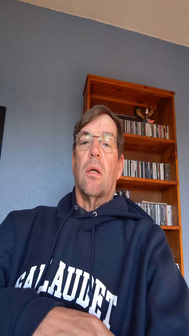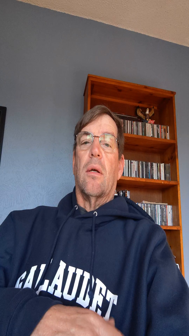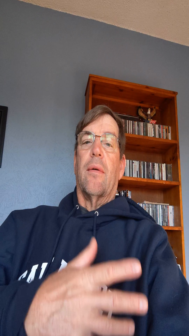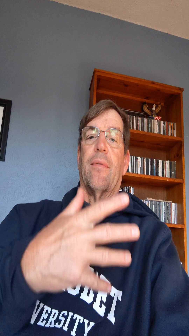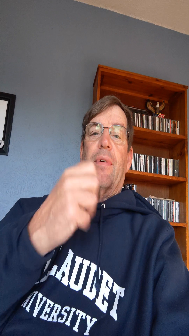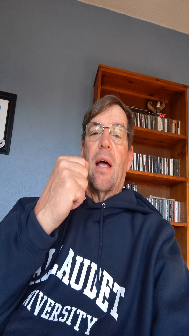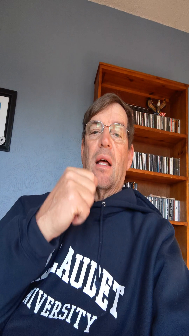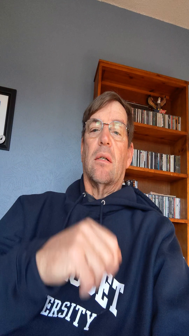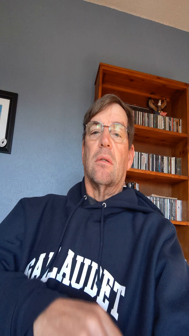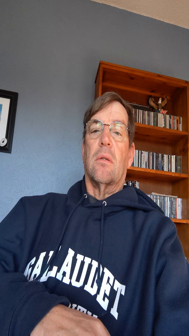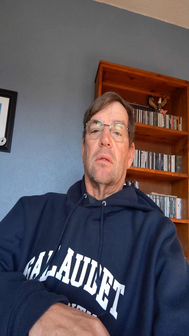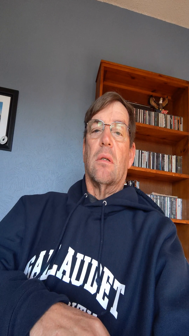fast